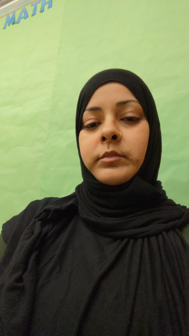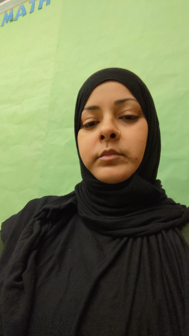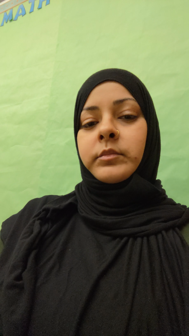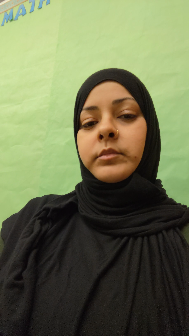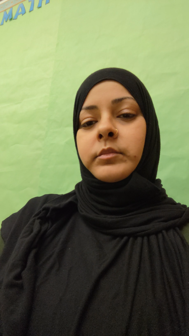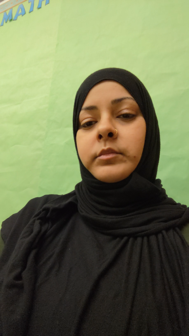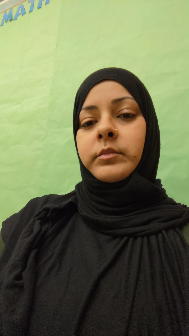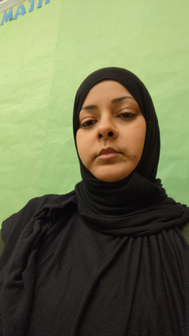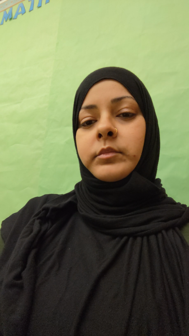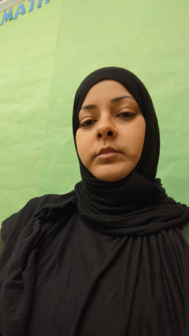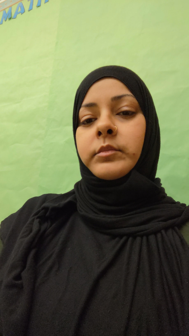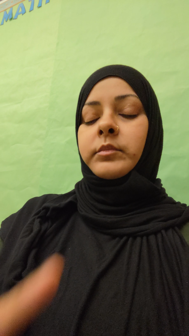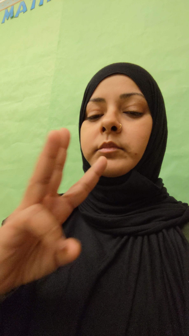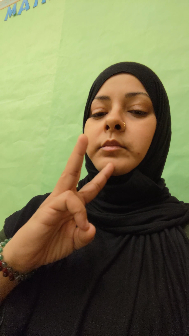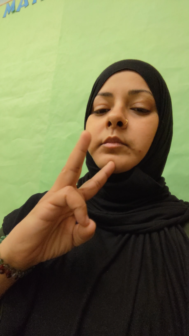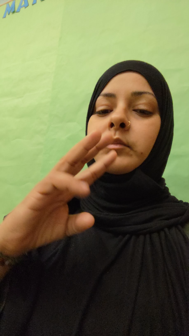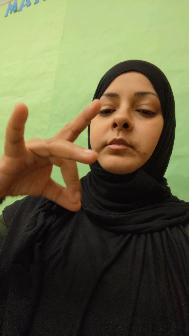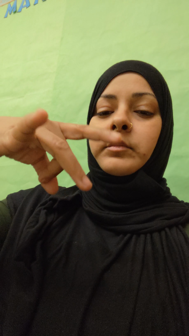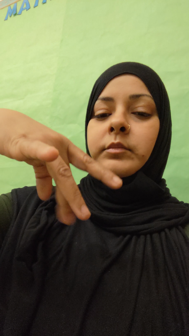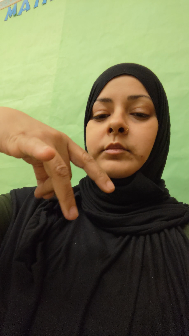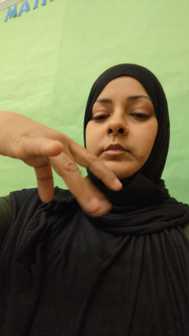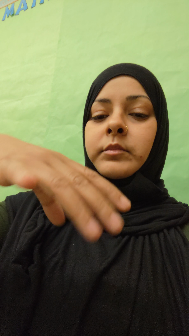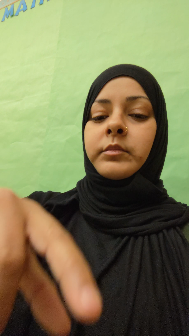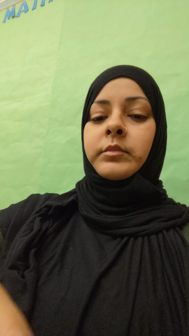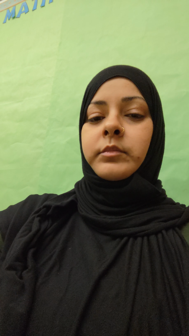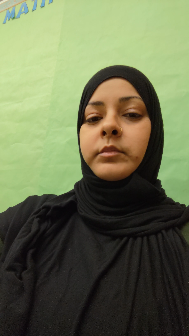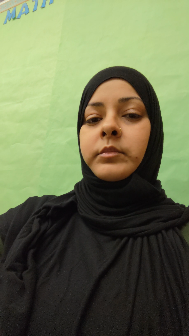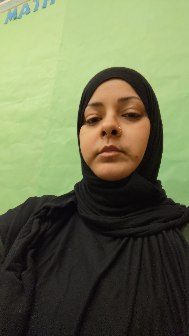melon